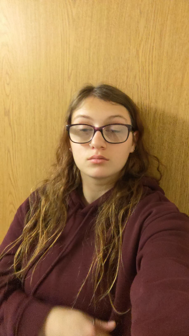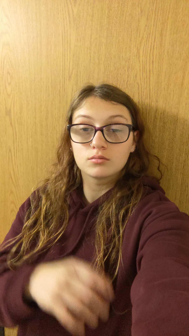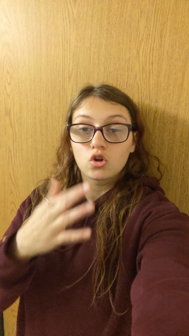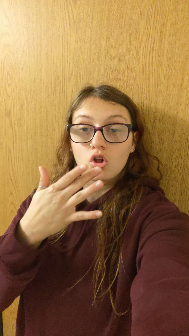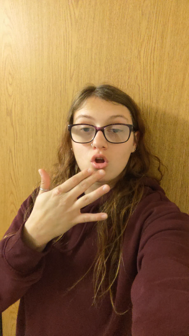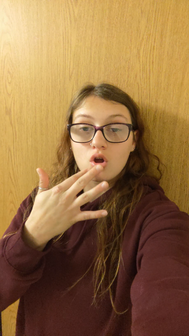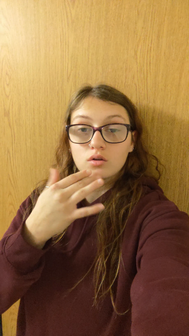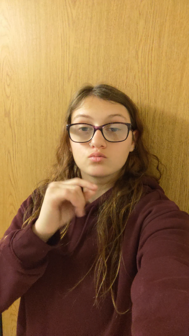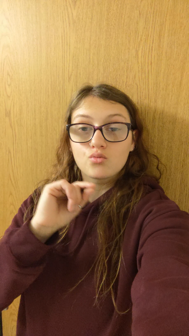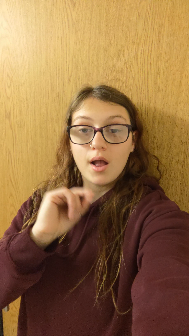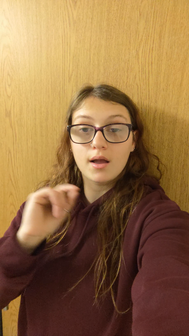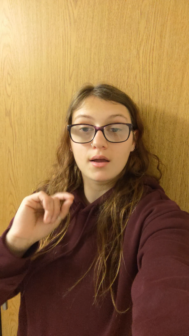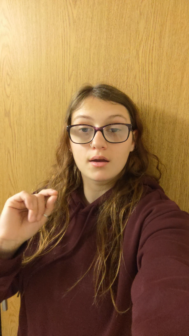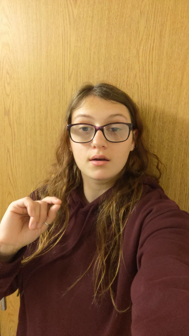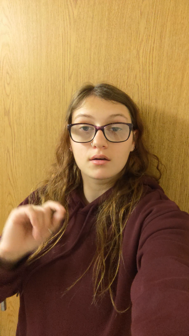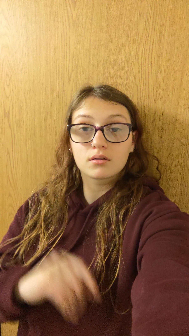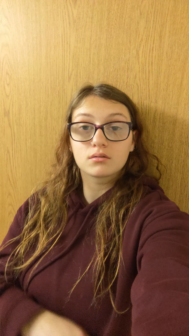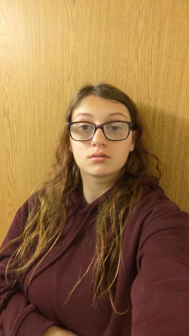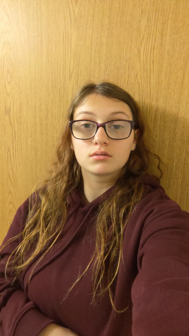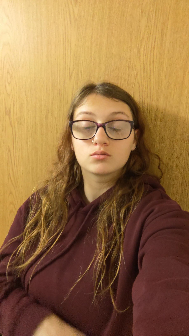crayon